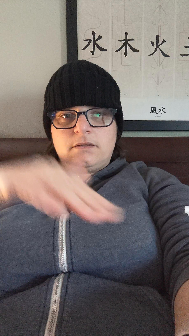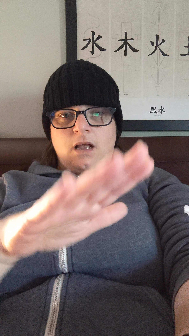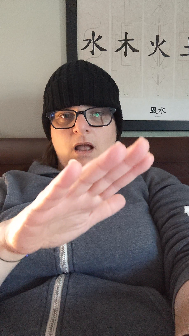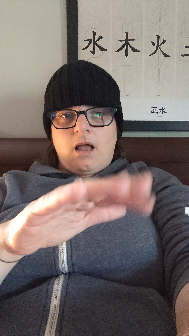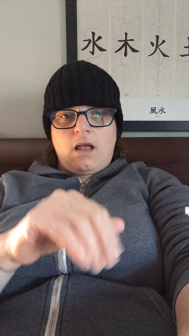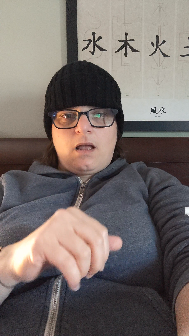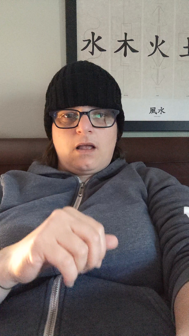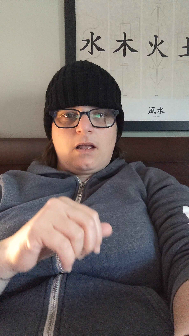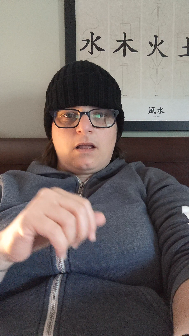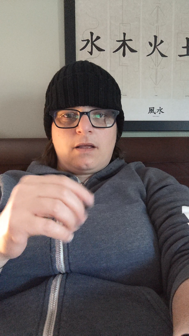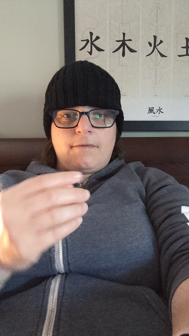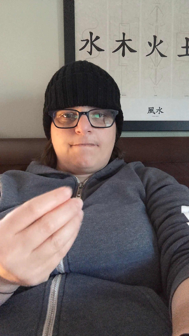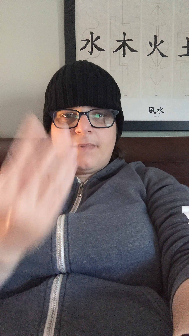plants